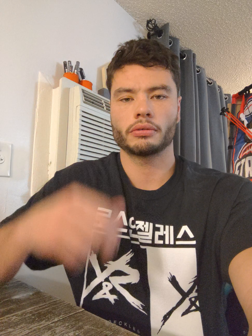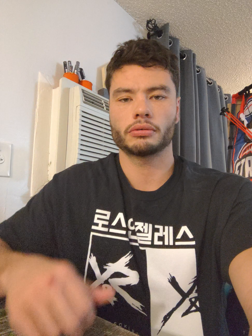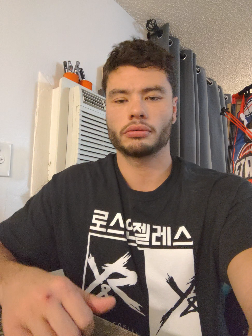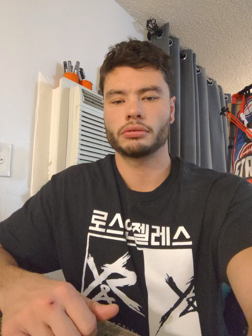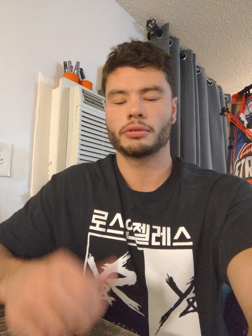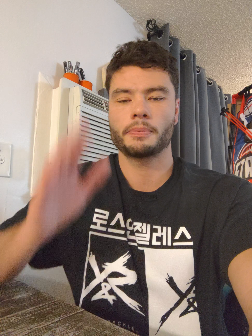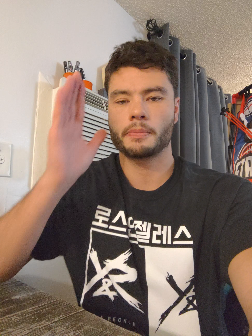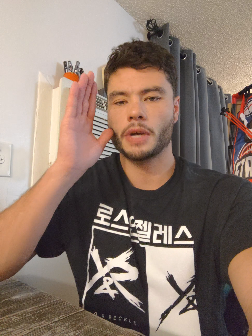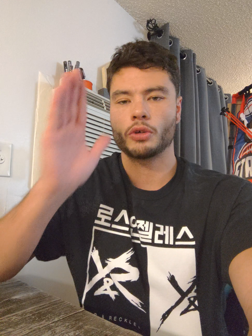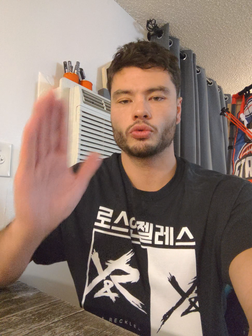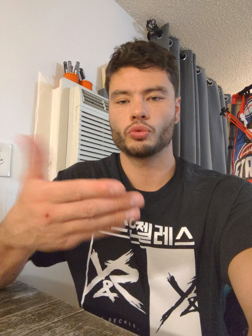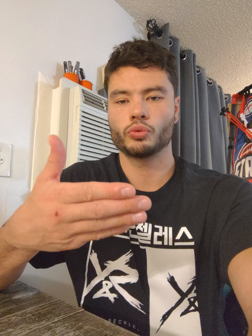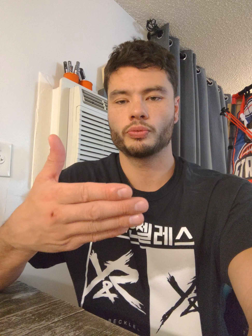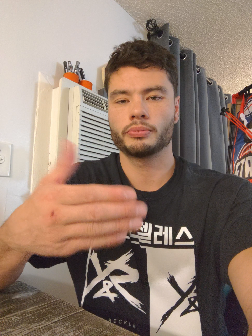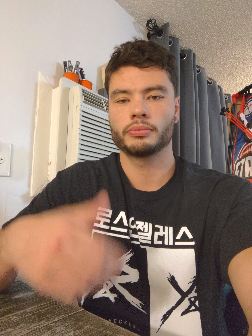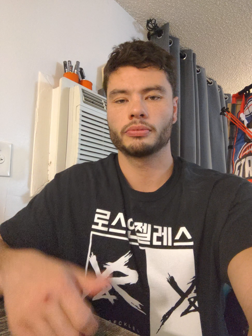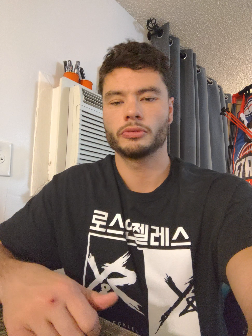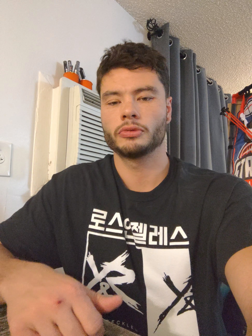bedroom